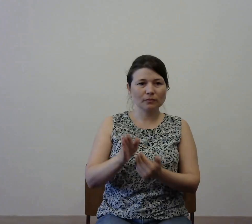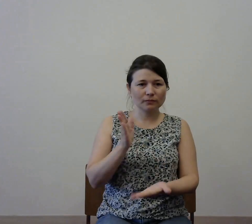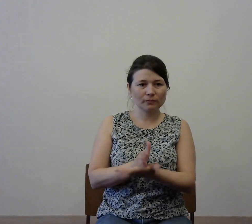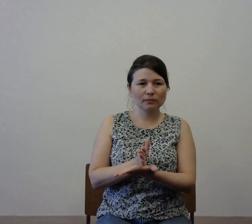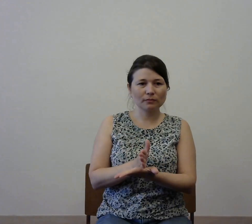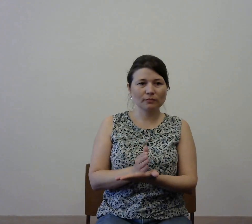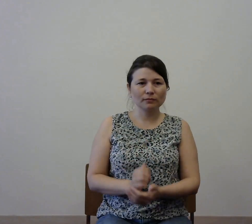var